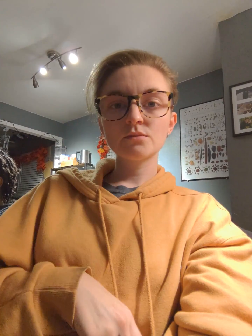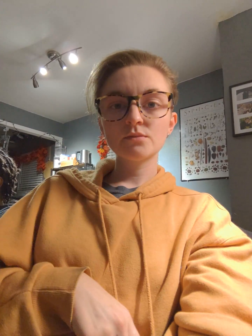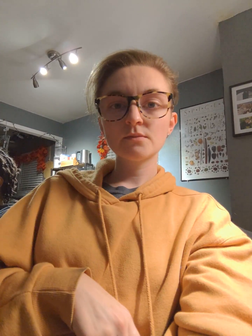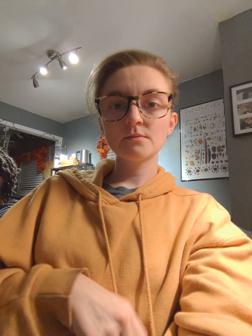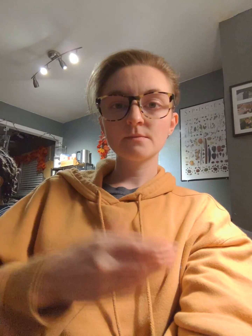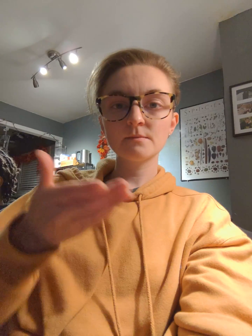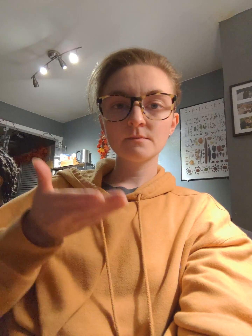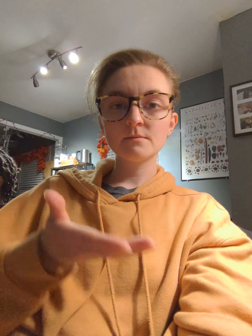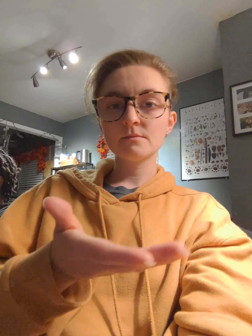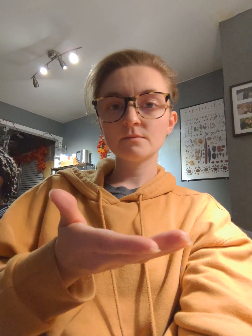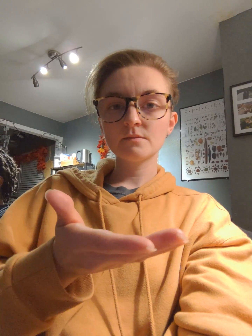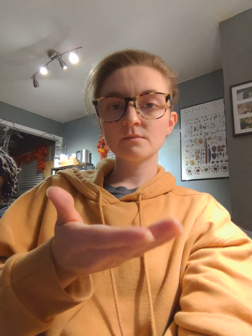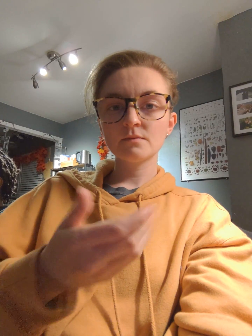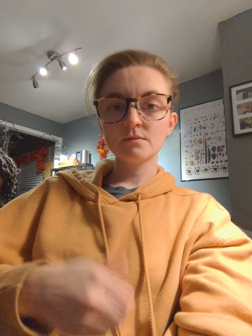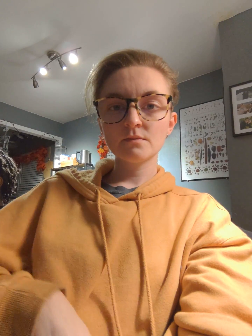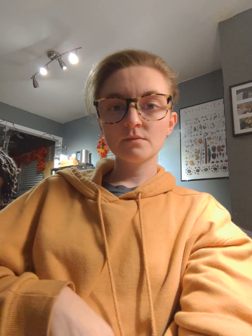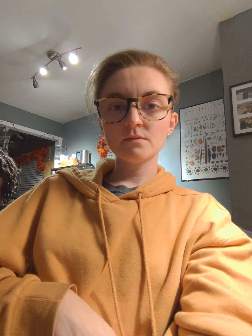oven